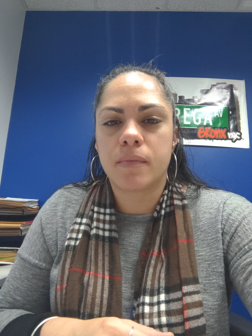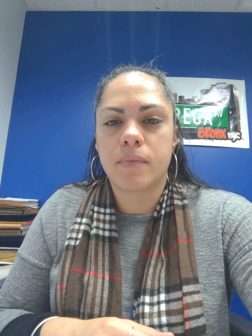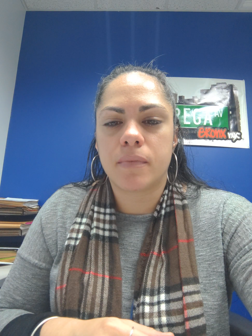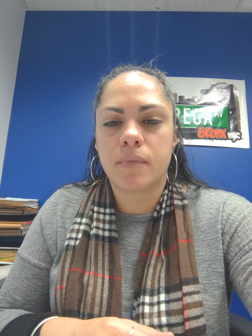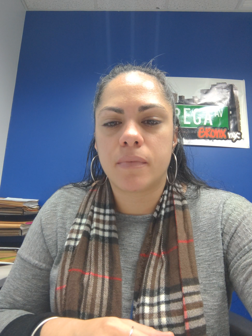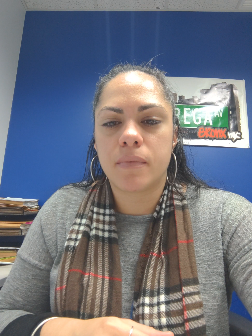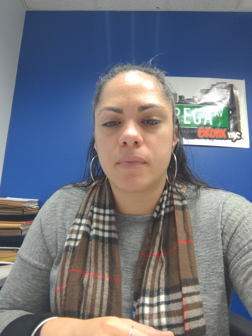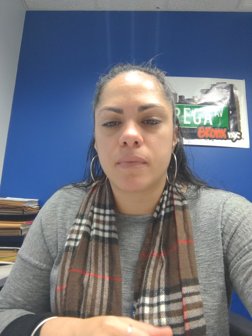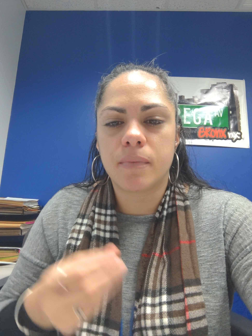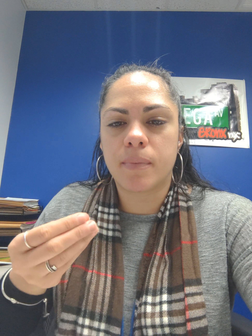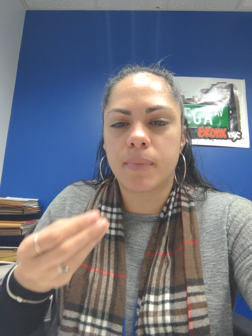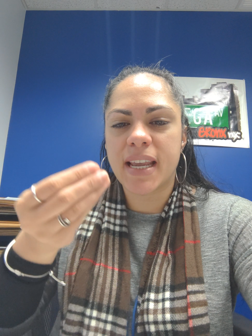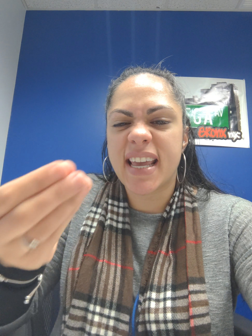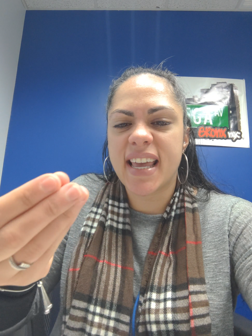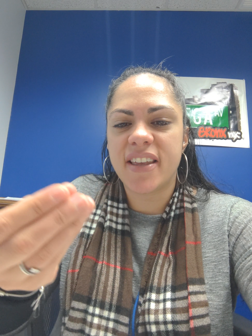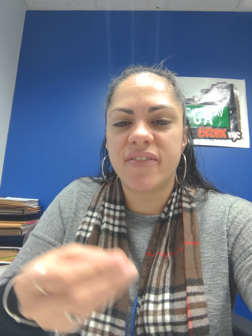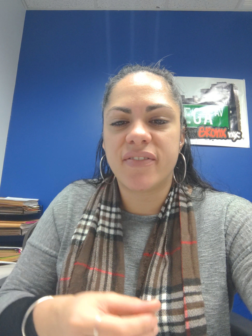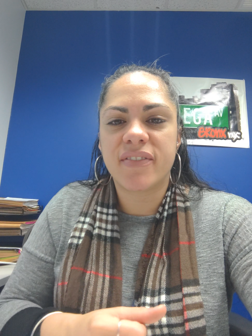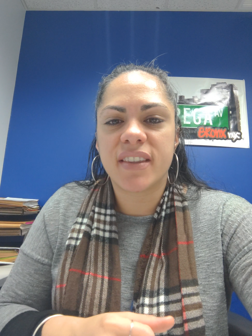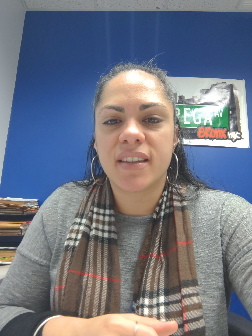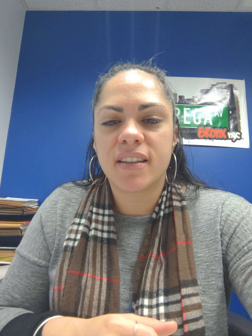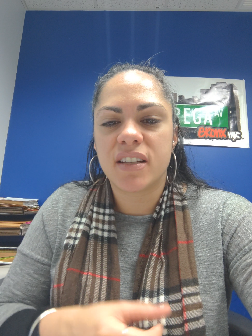give